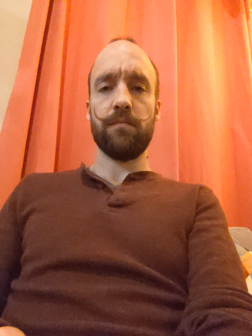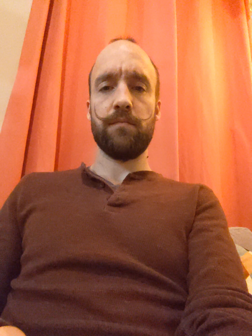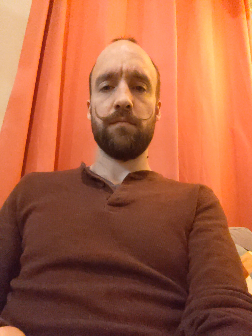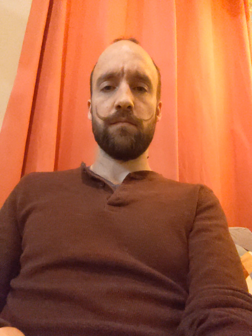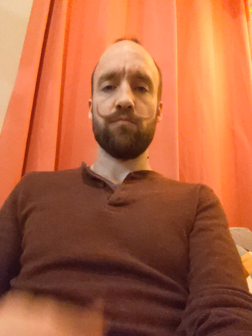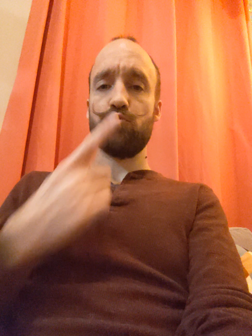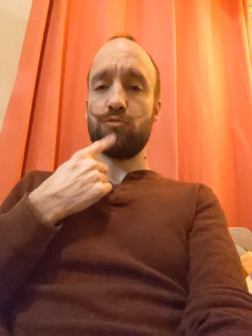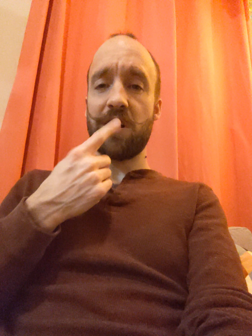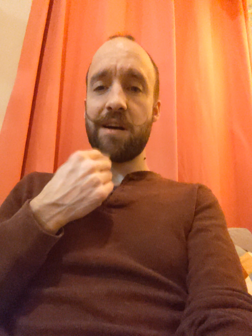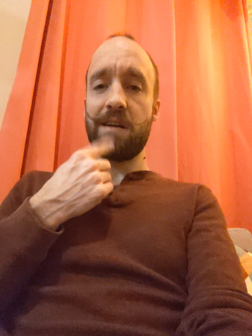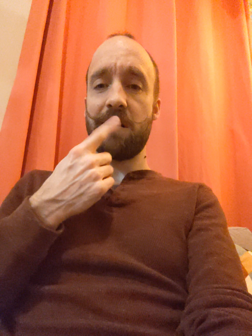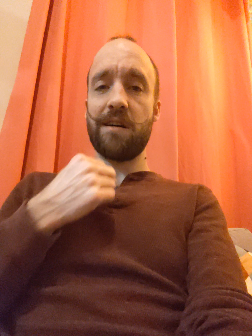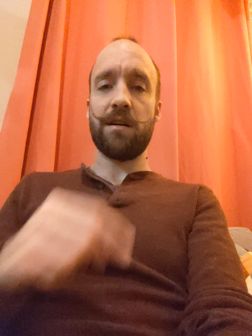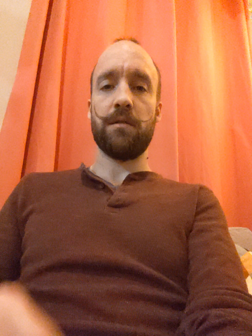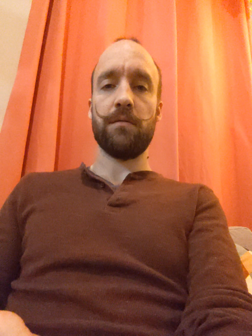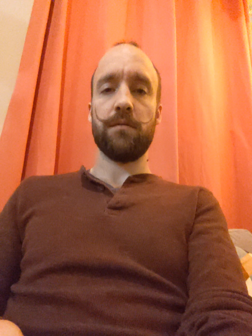red